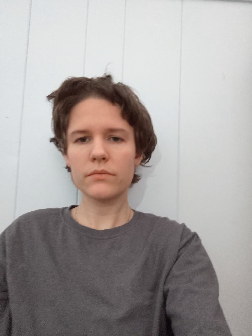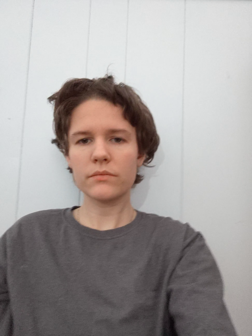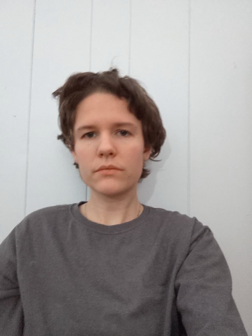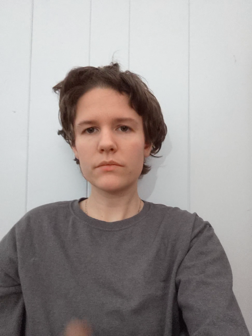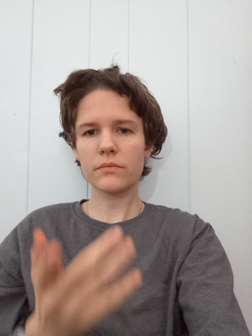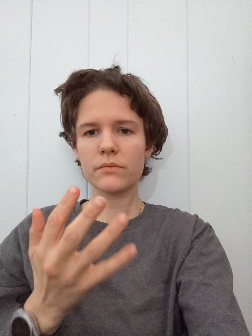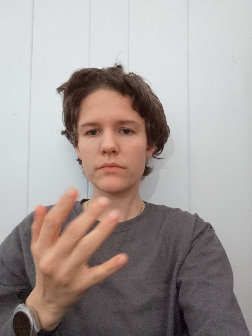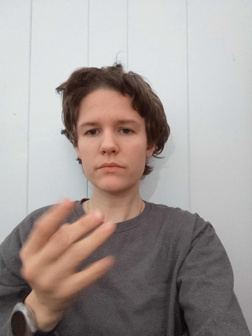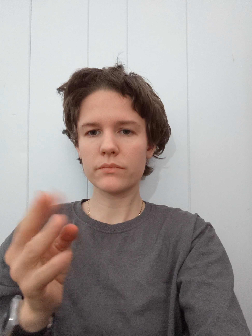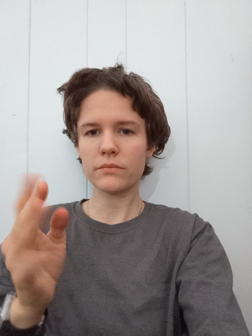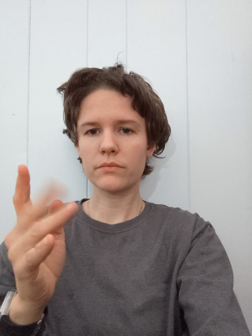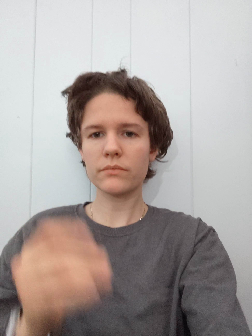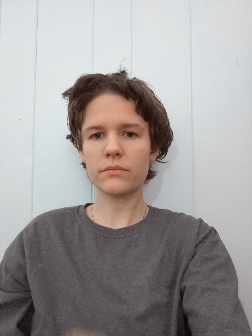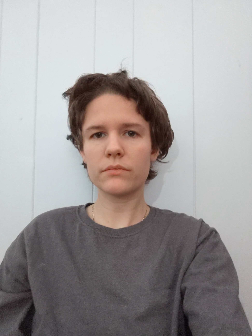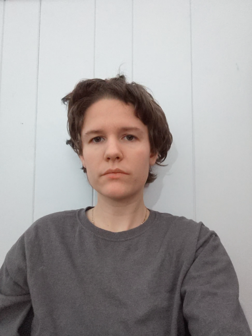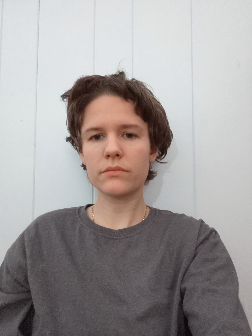finger